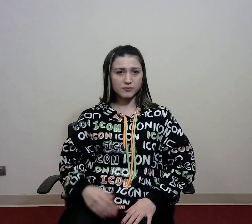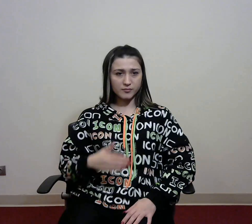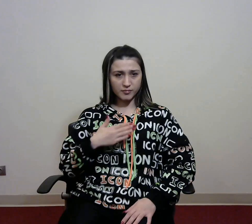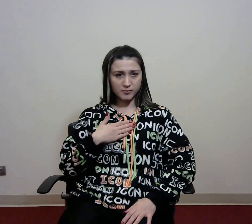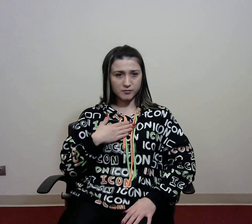mənim